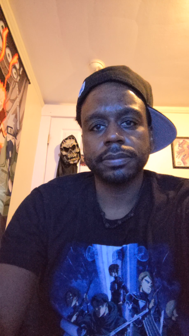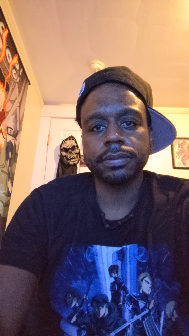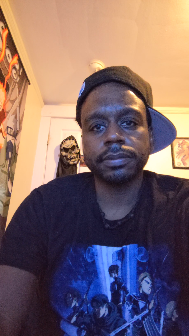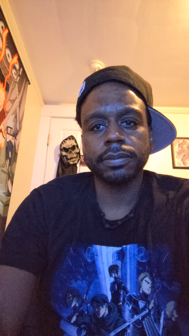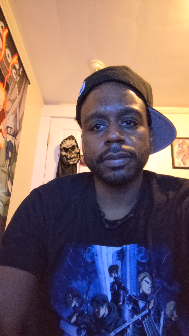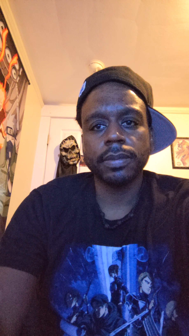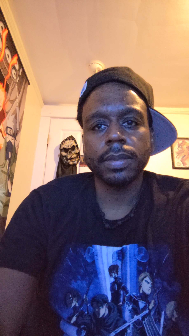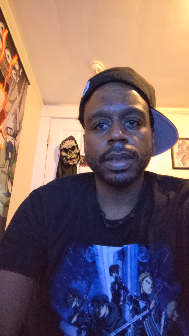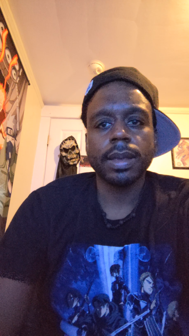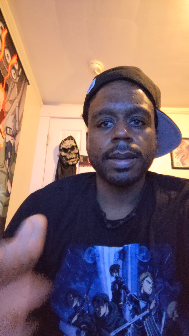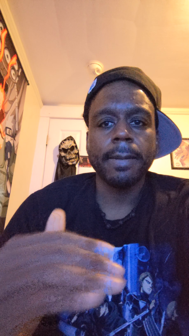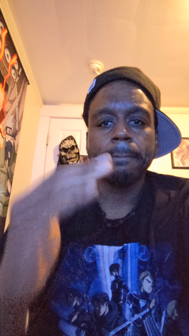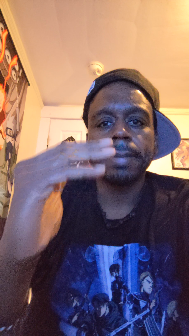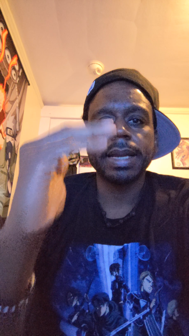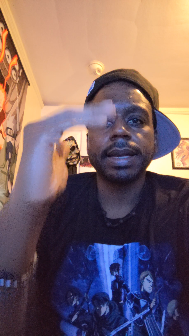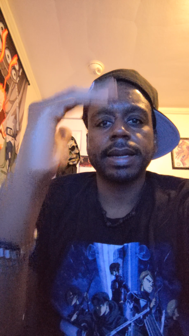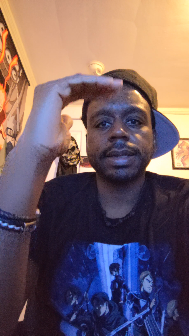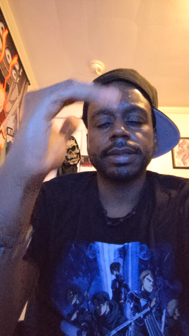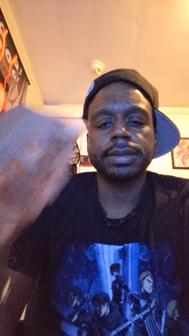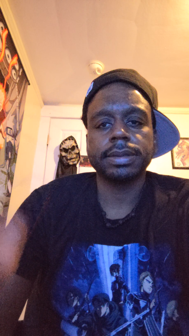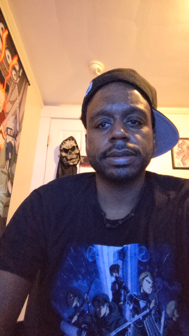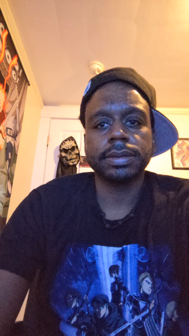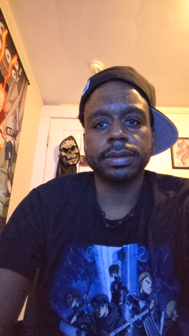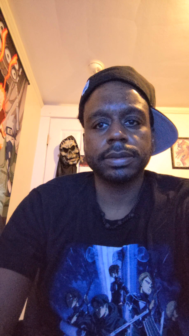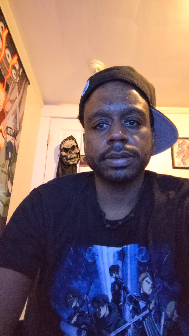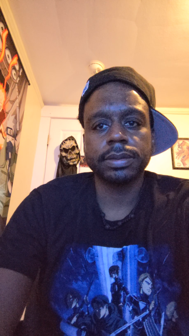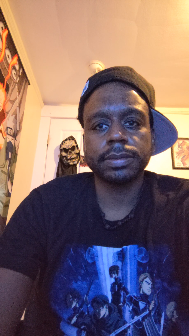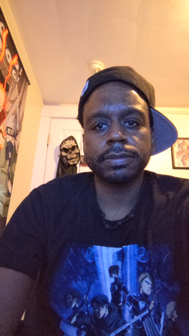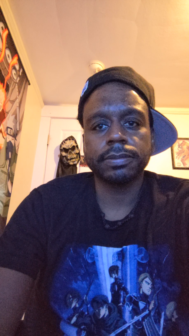build